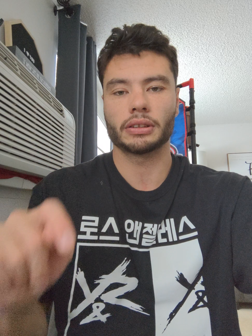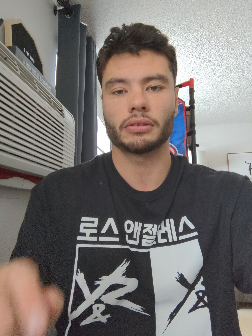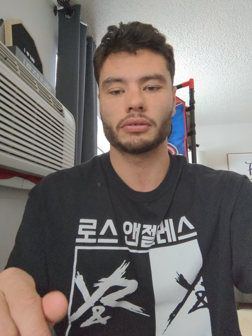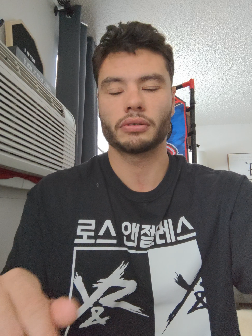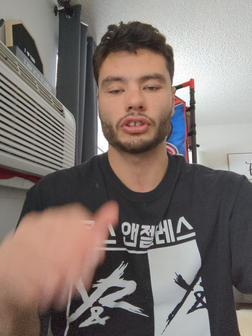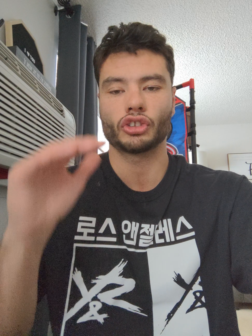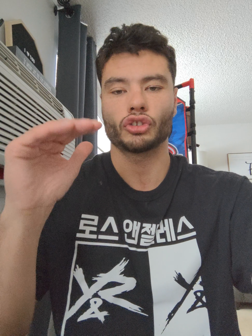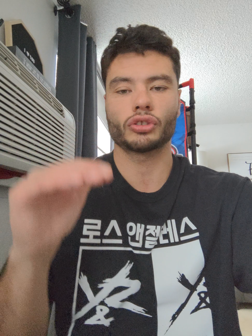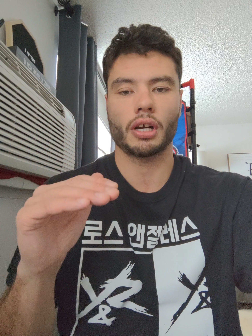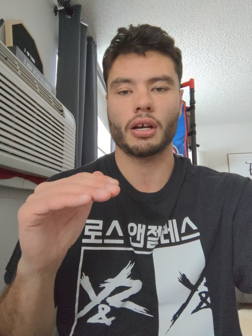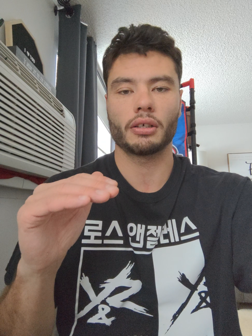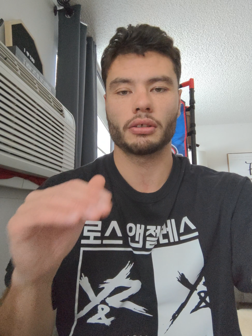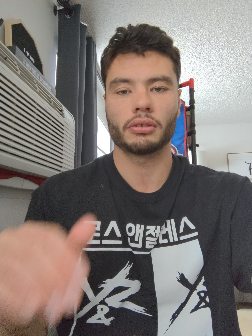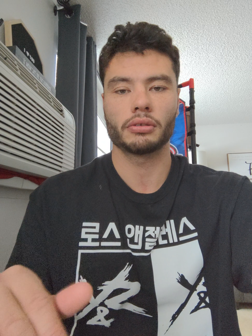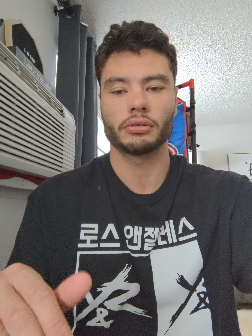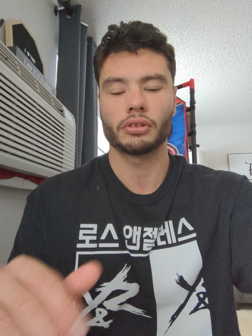child